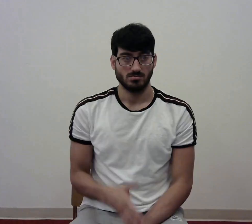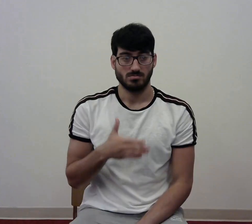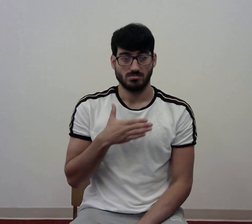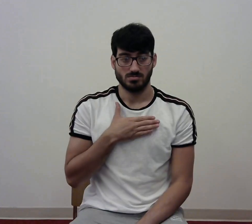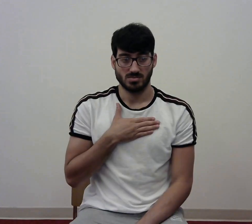mən